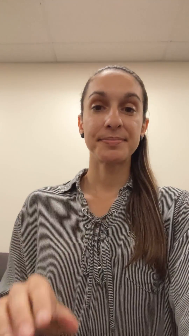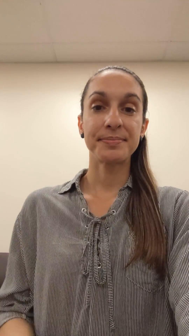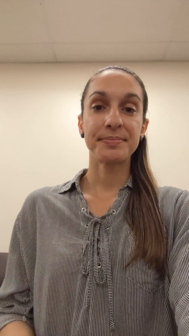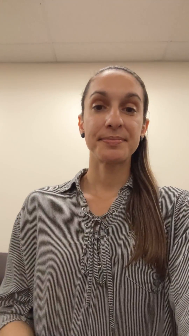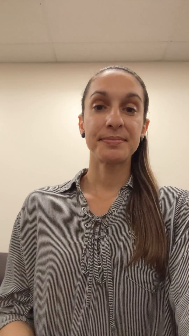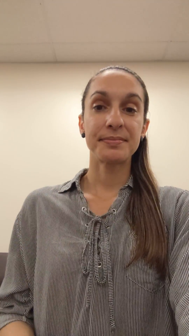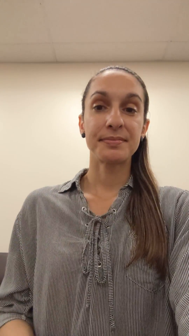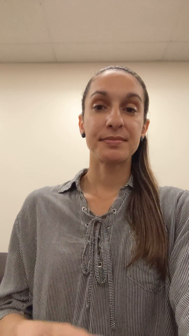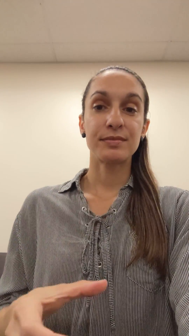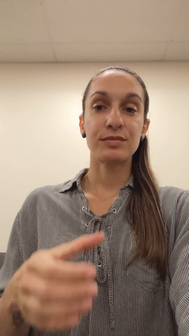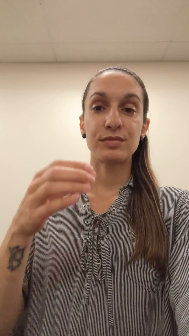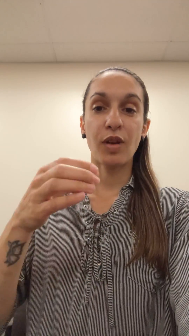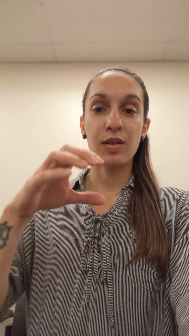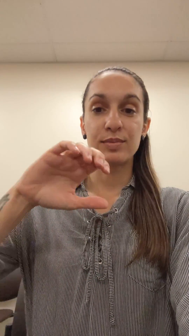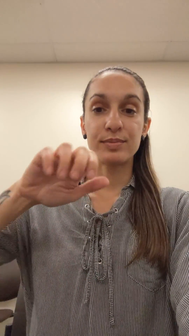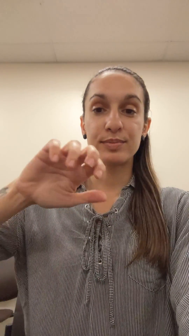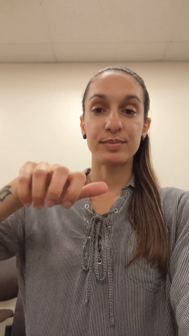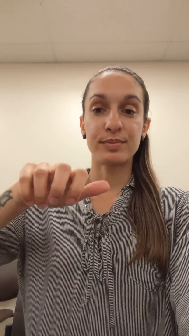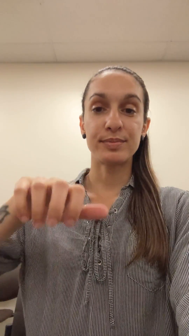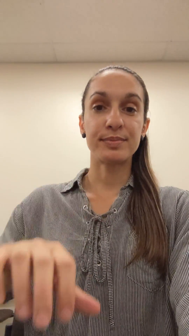jar